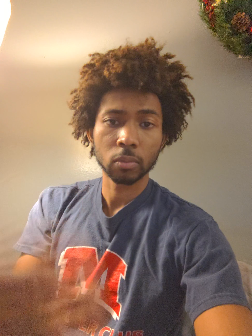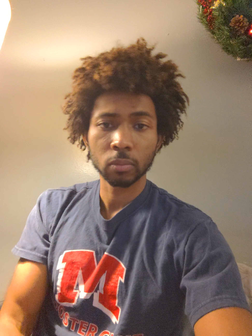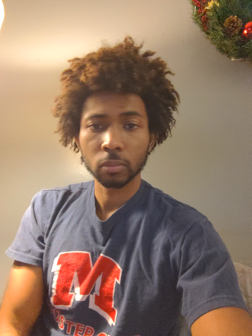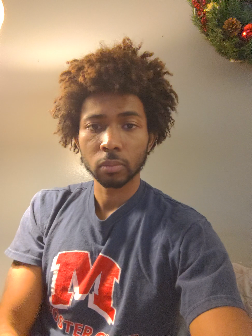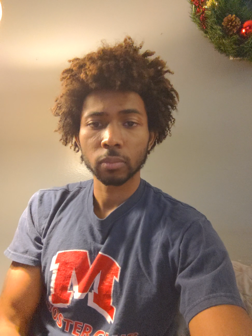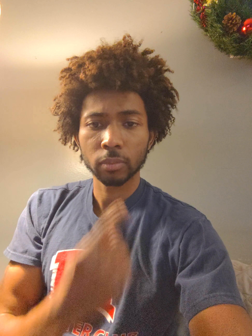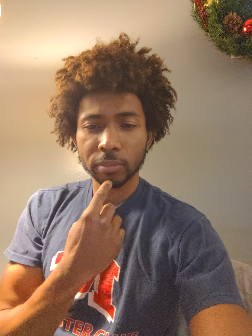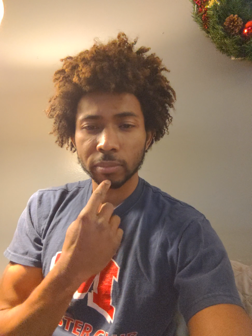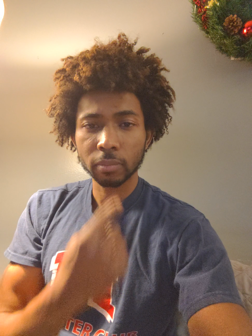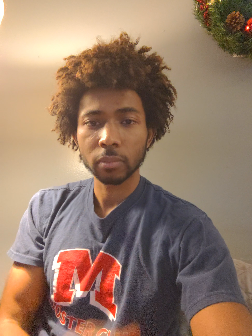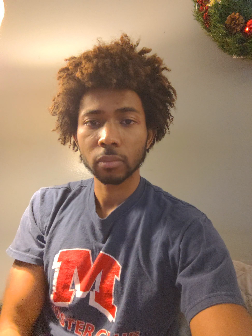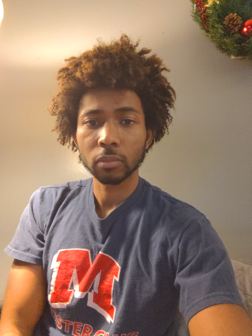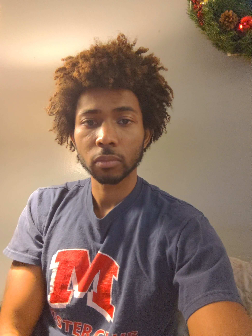say